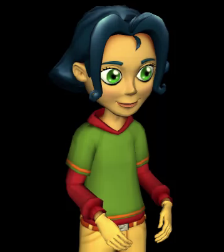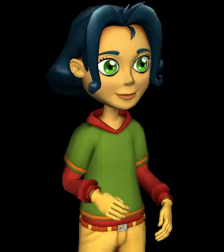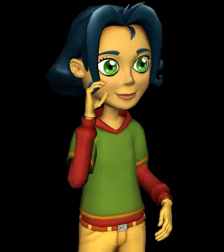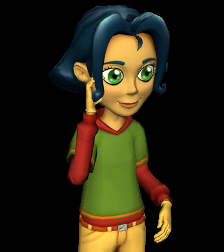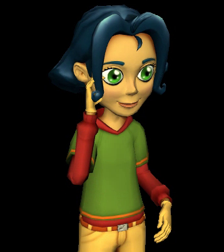يستمع